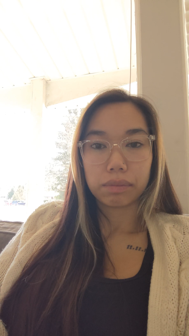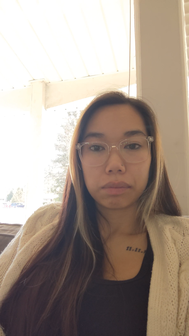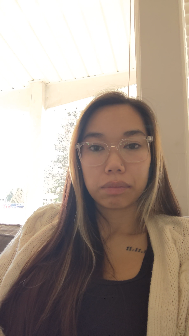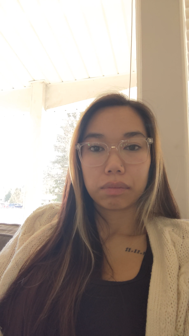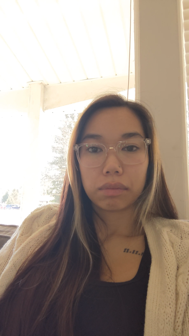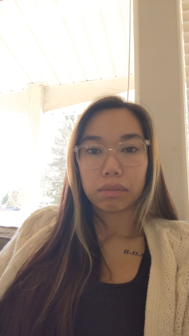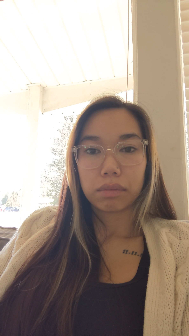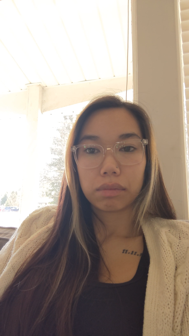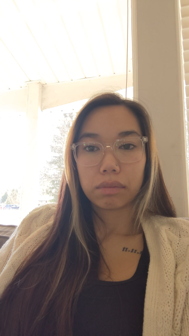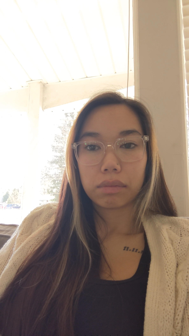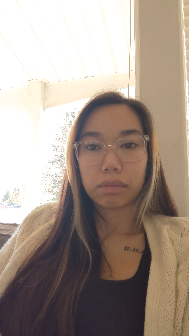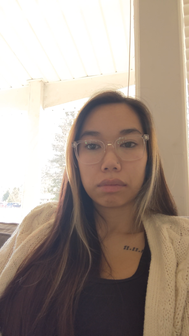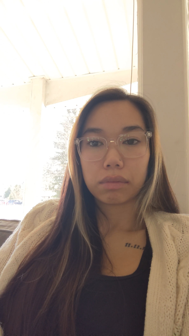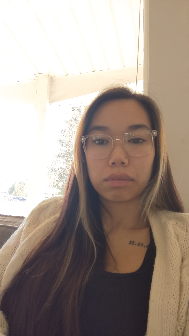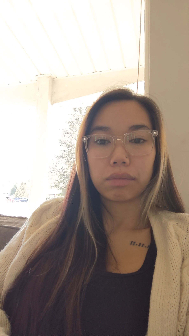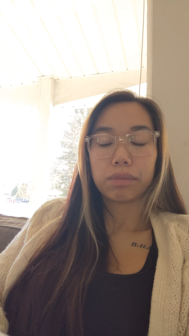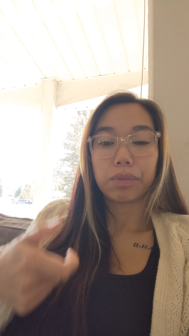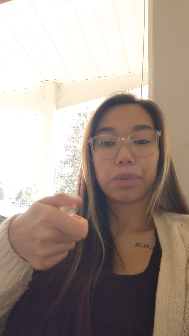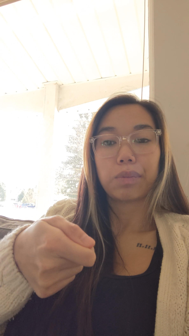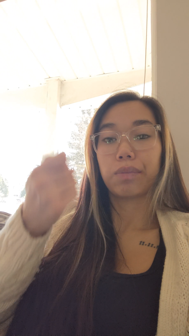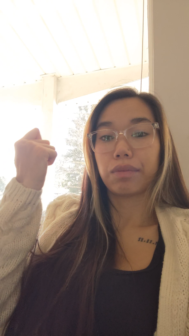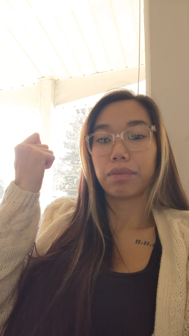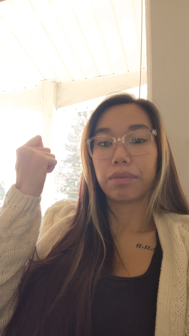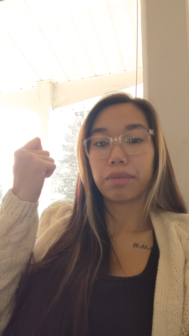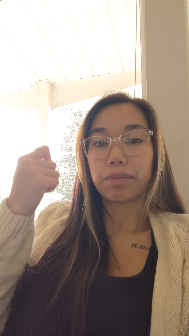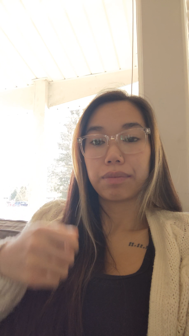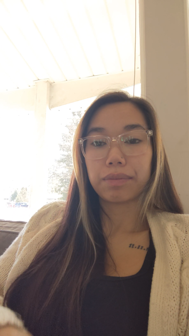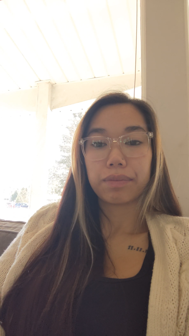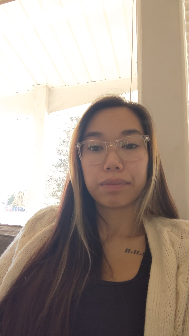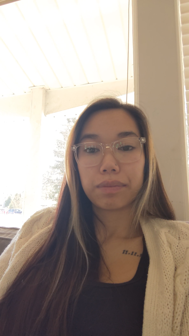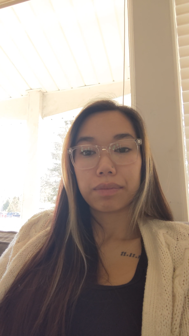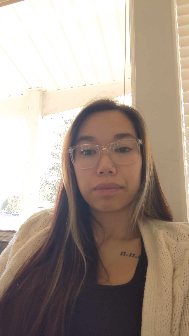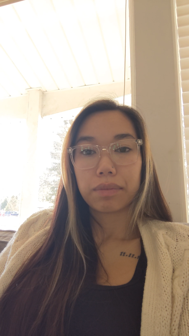pull